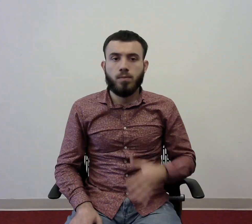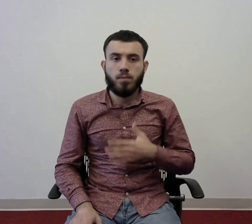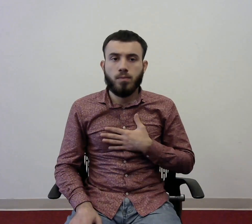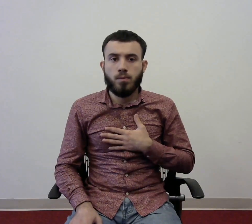mən